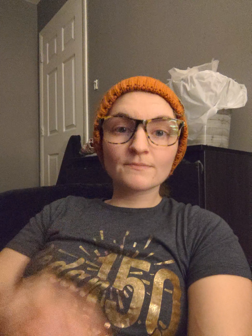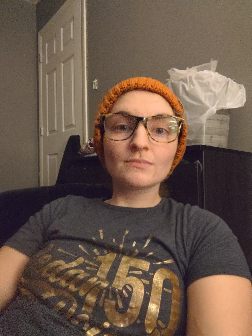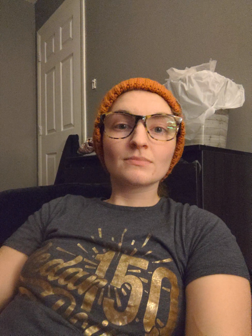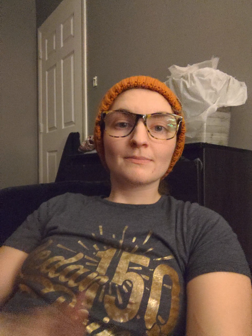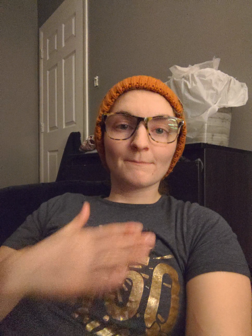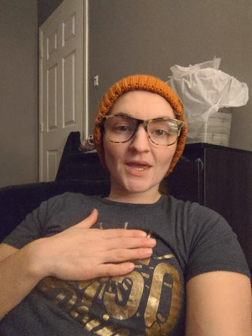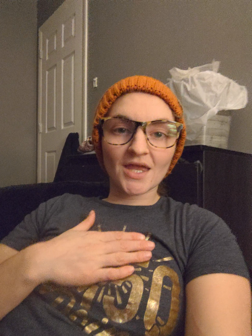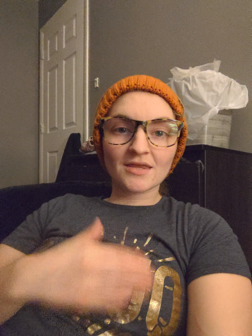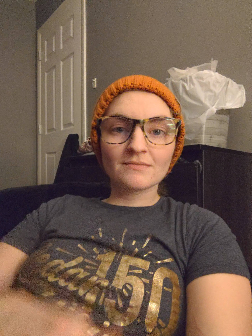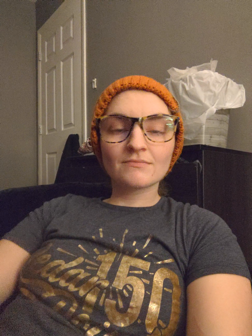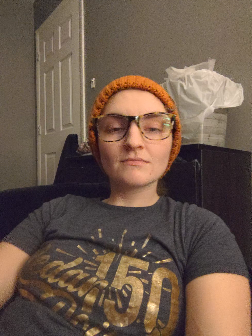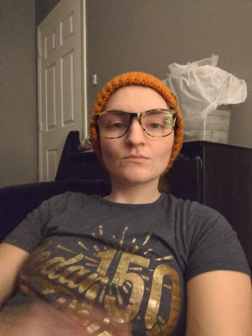my